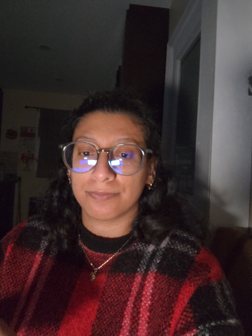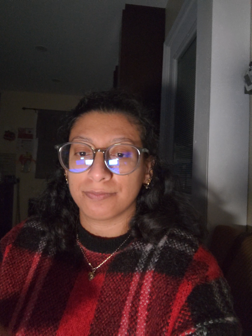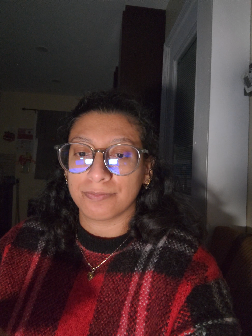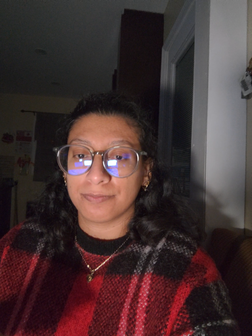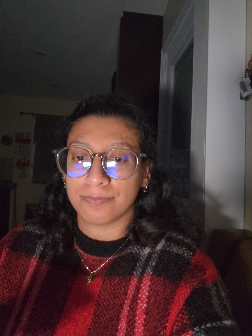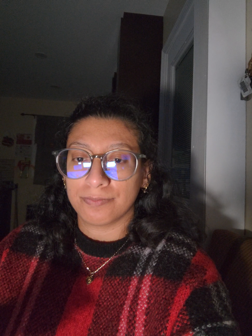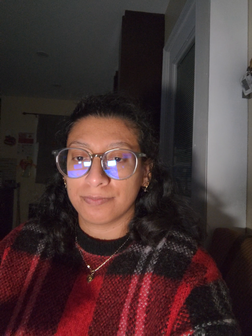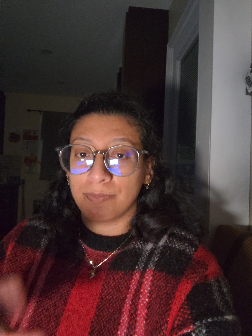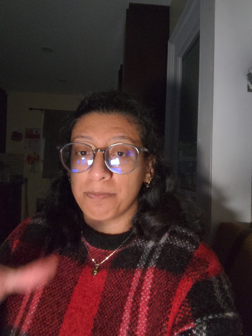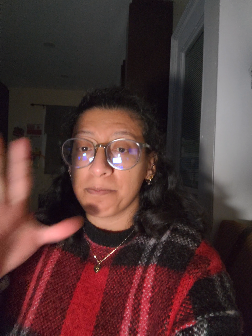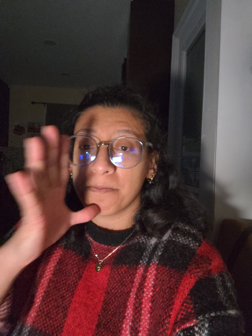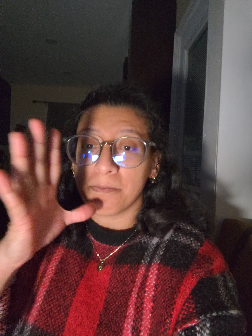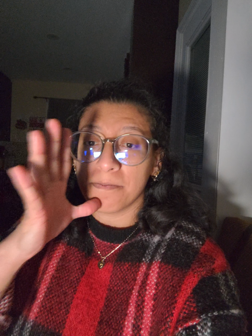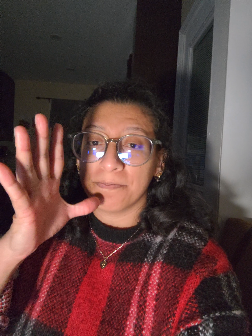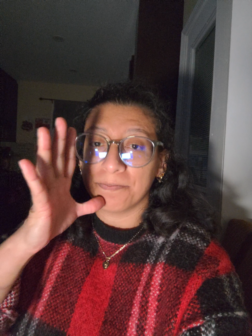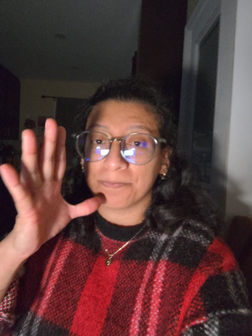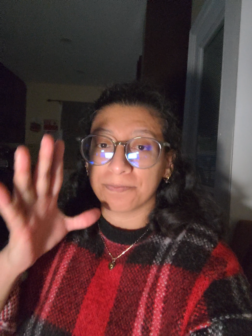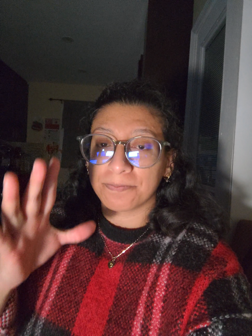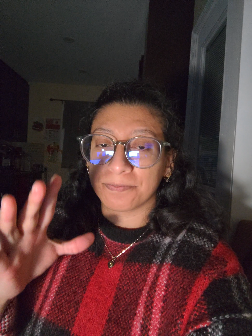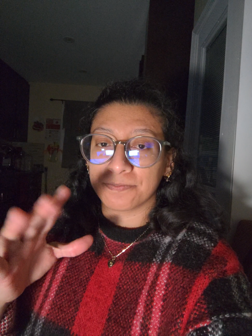mom